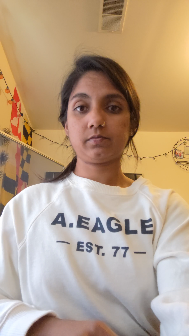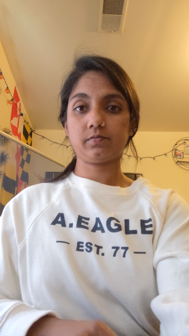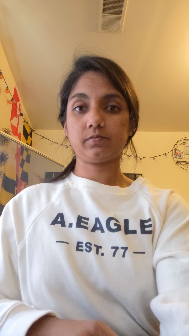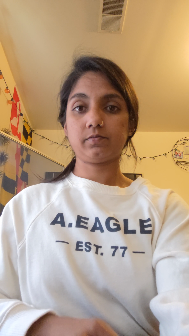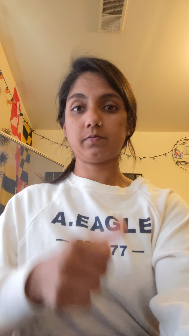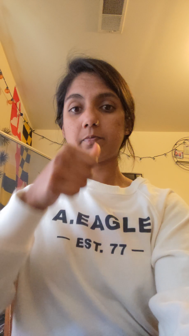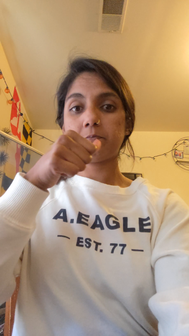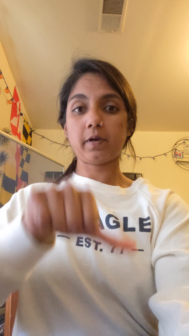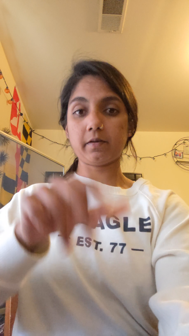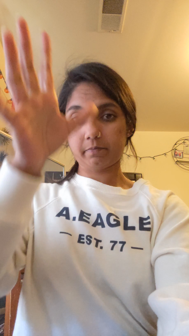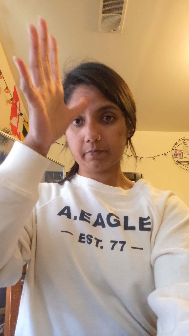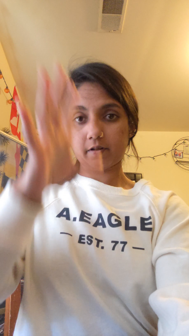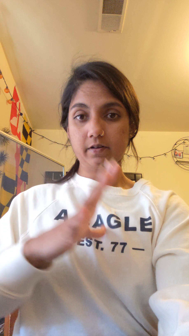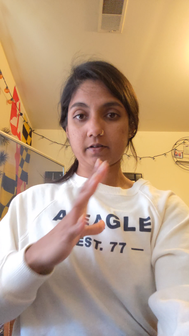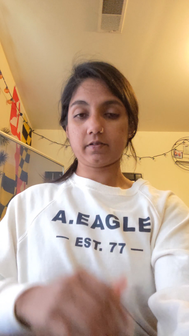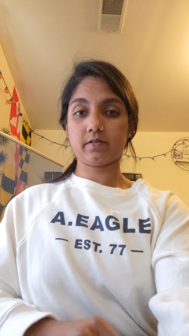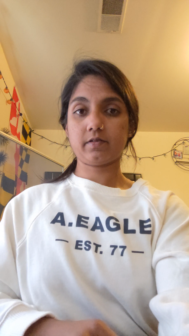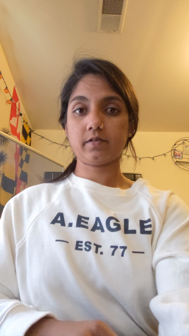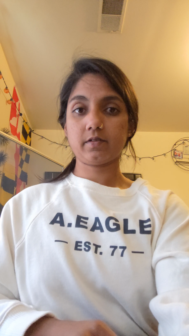mailman